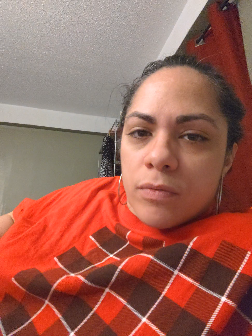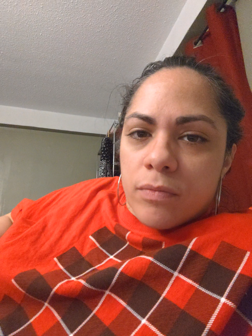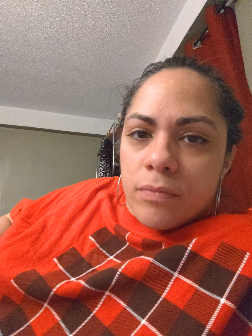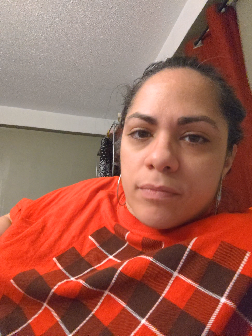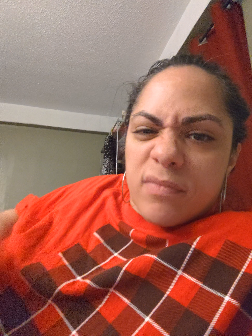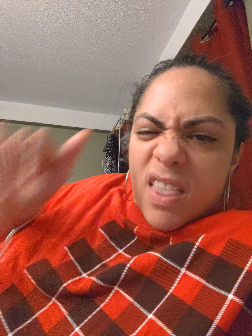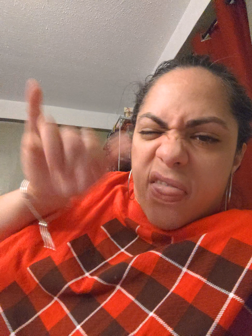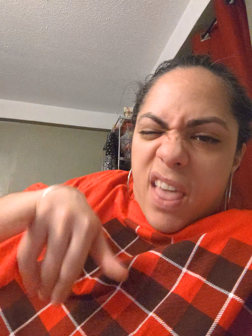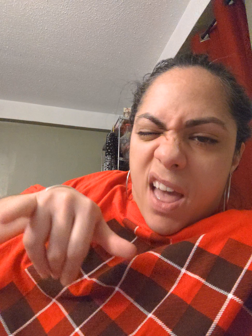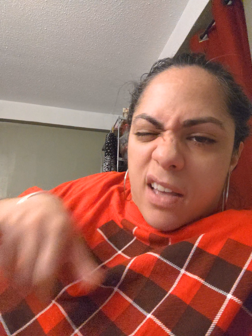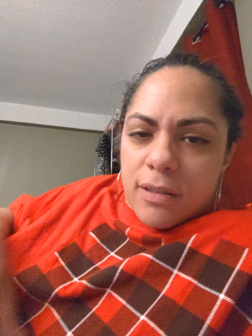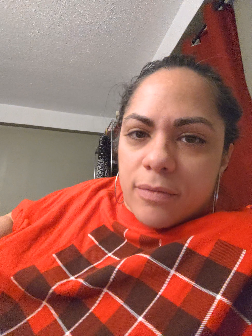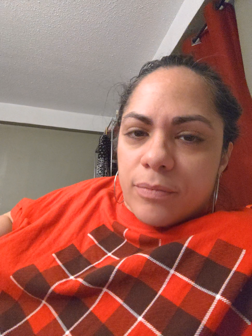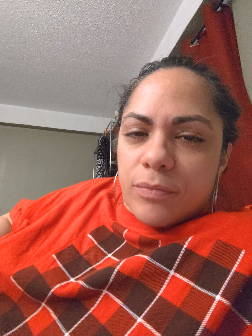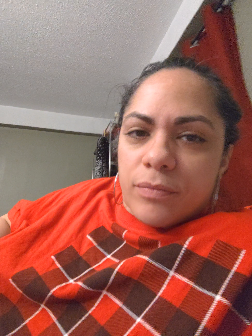that